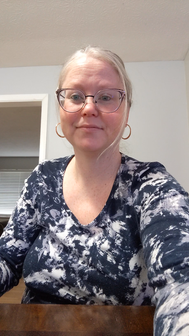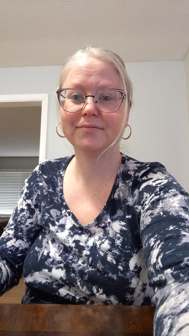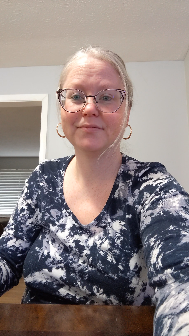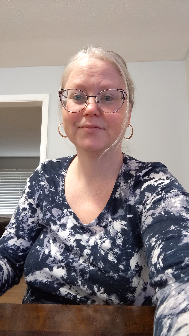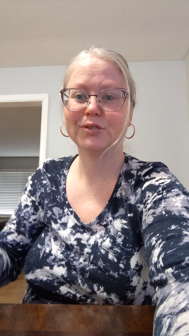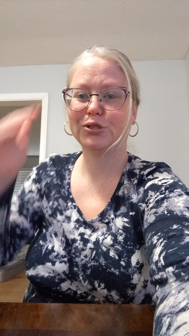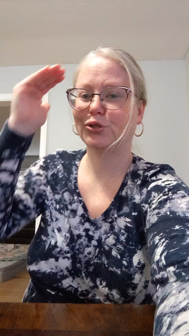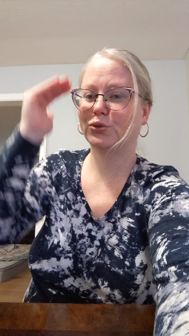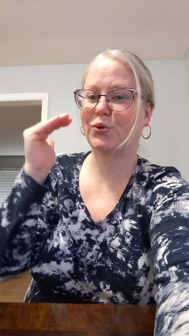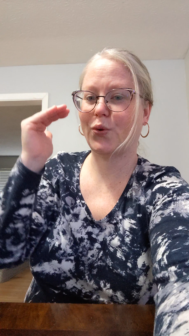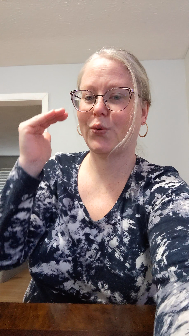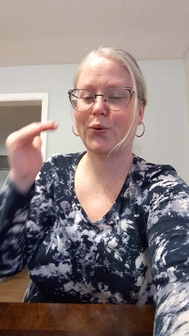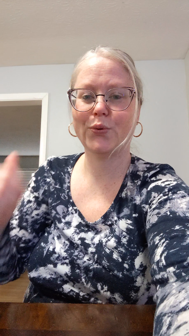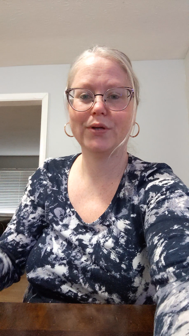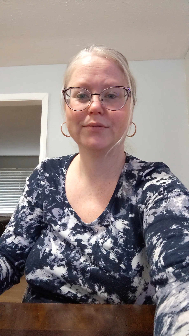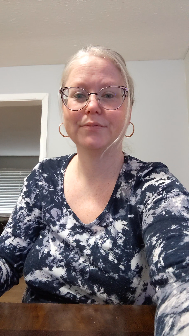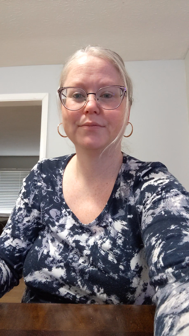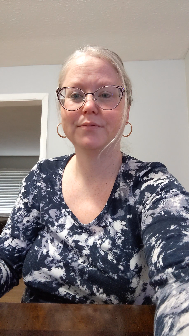short